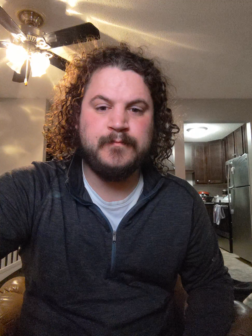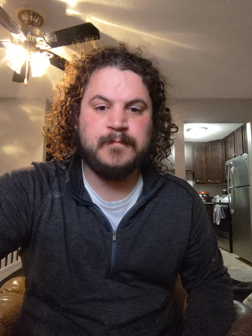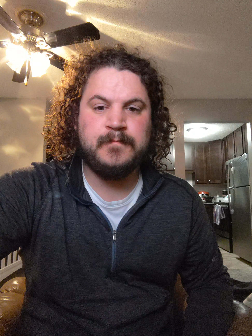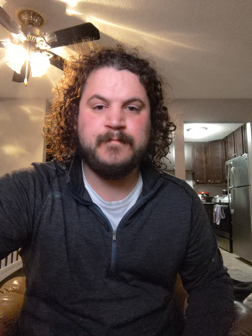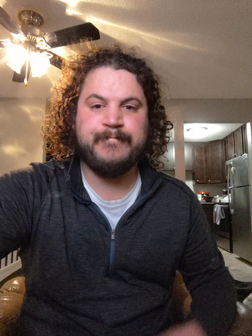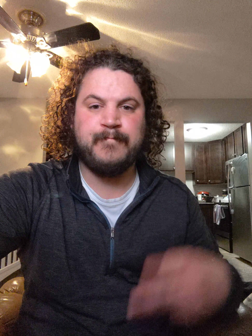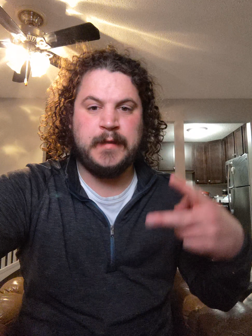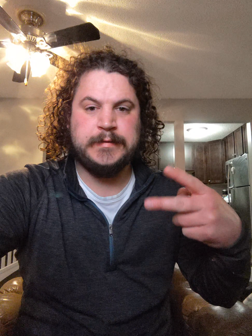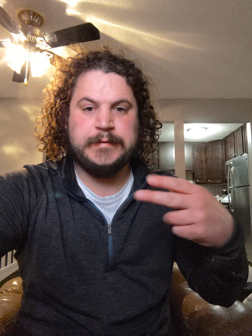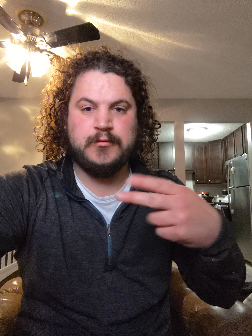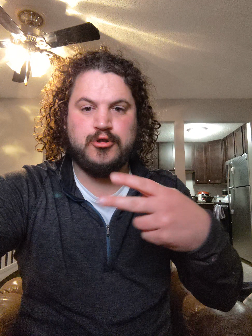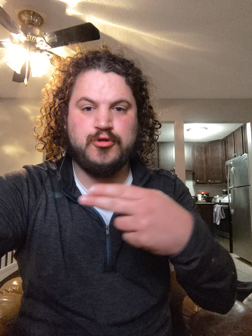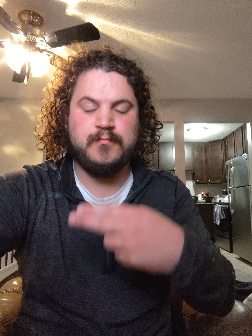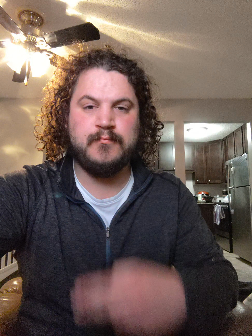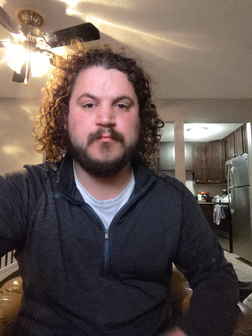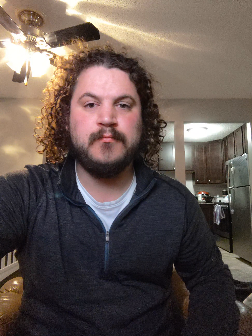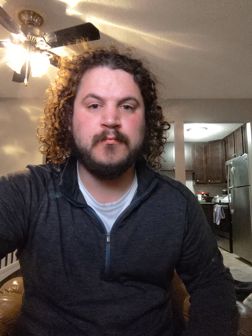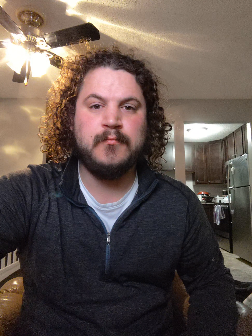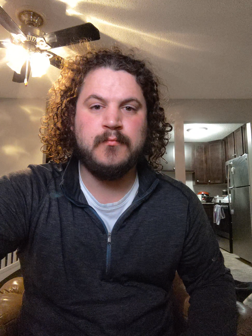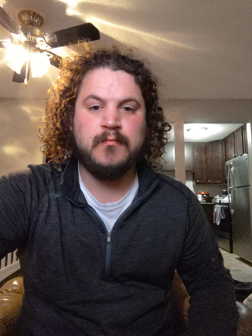scissors